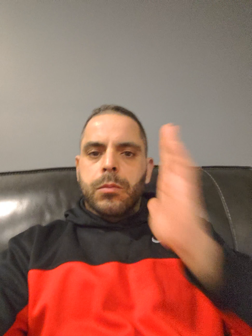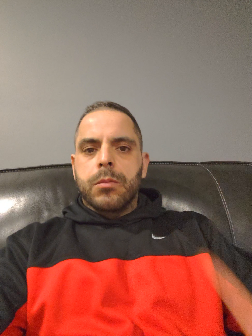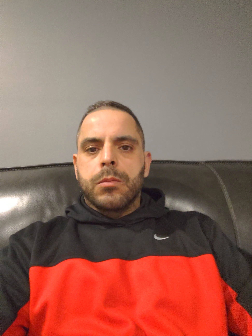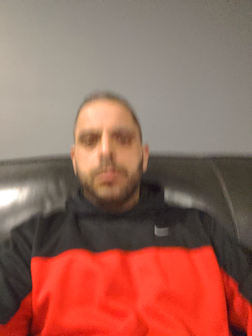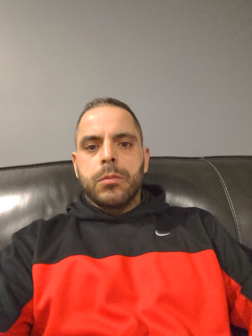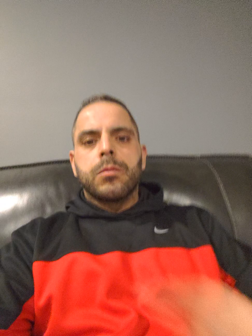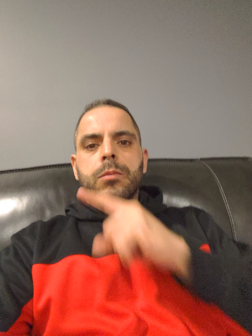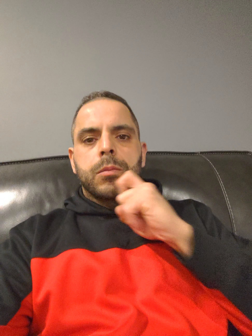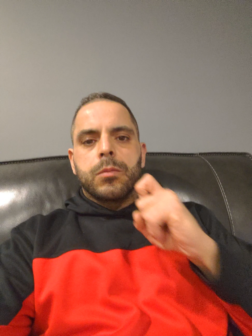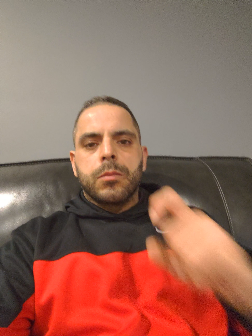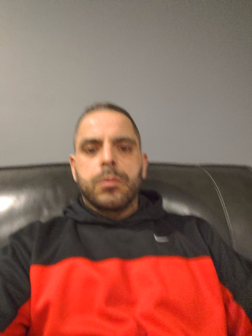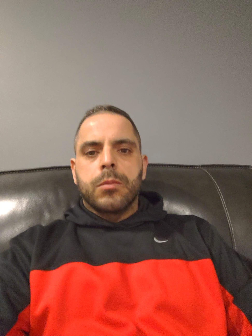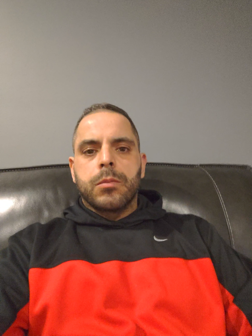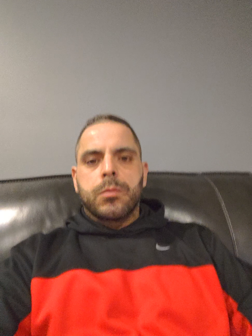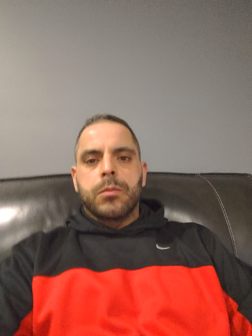dry